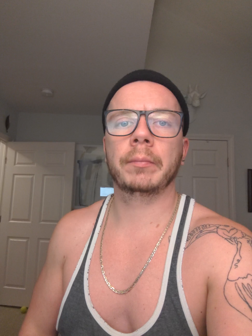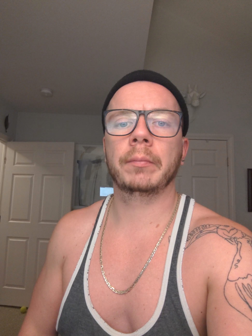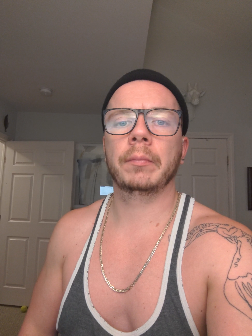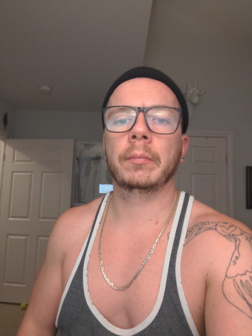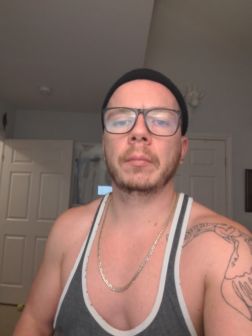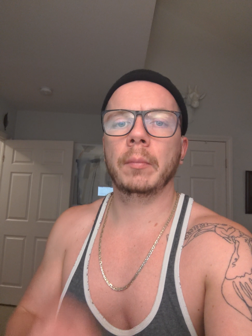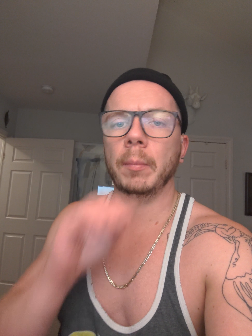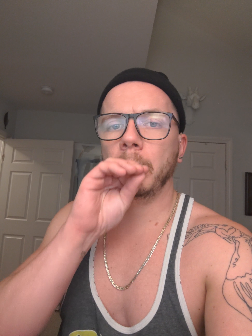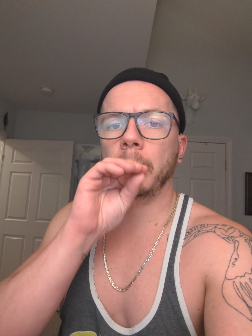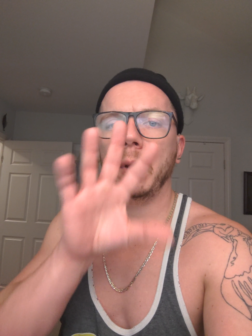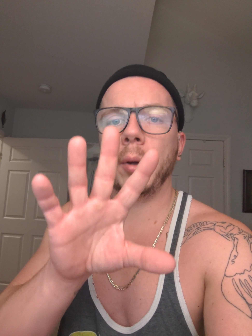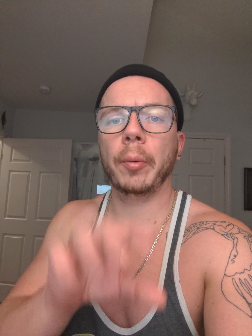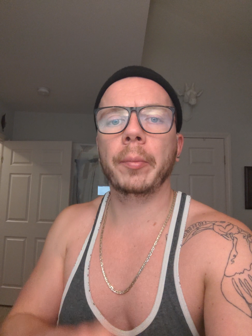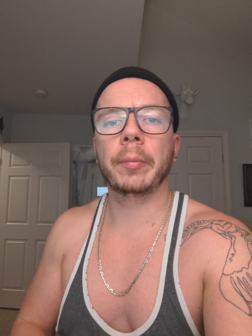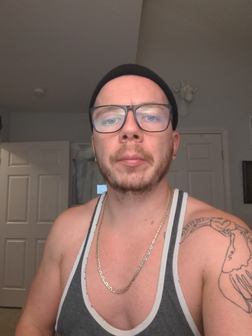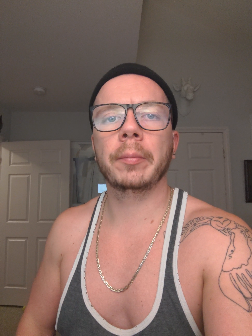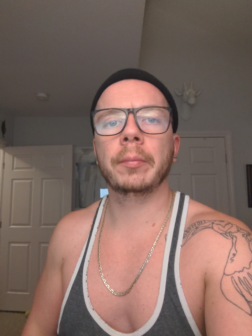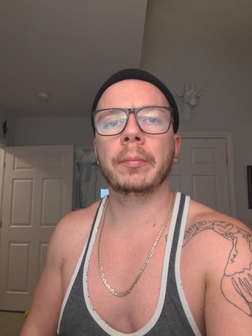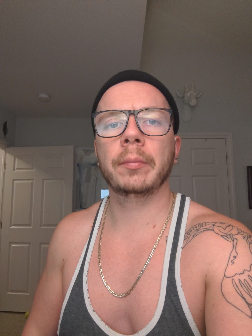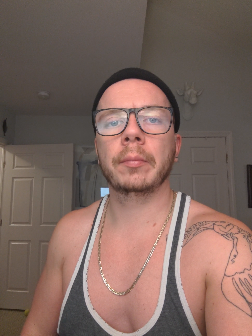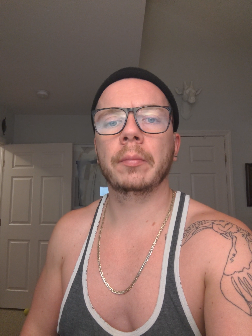blow